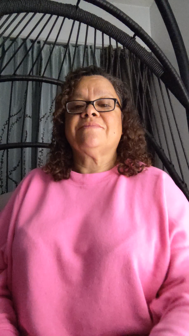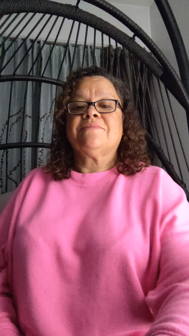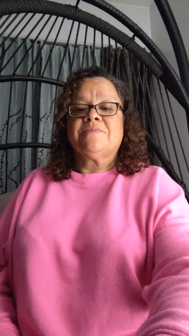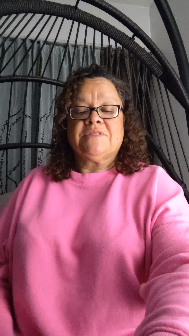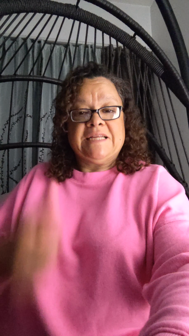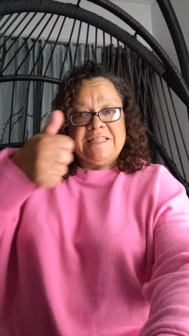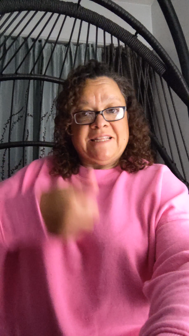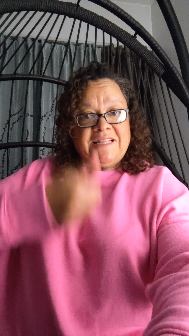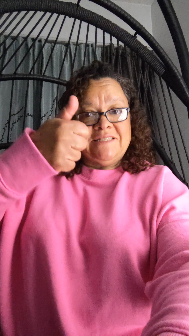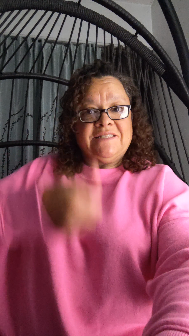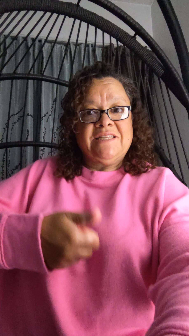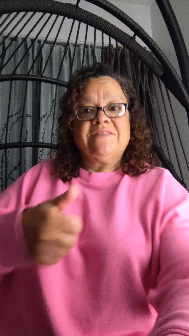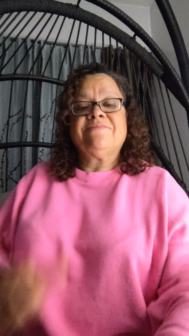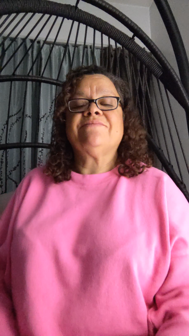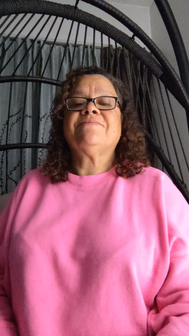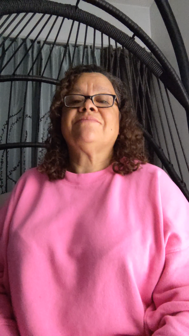each